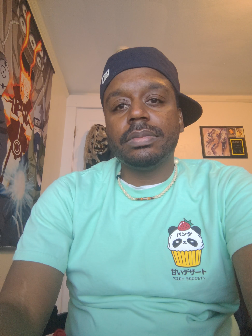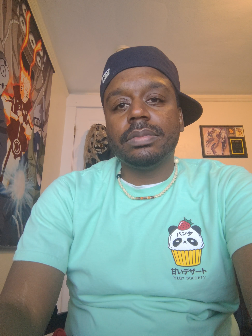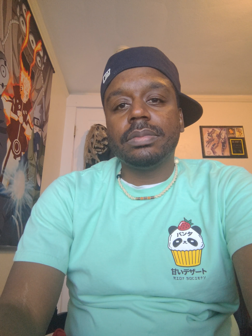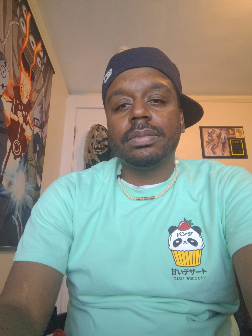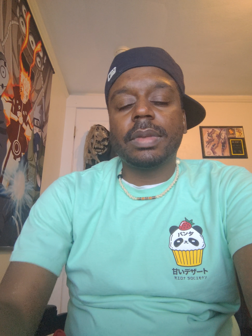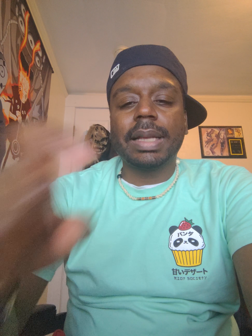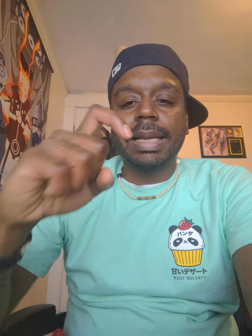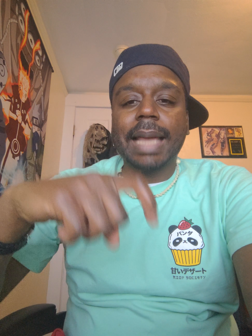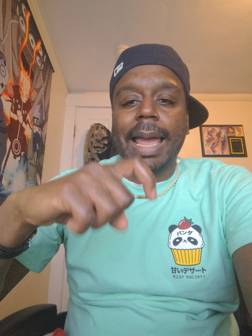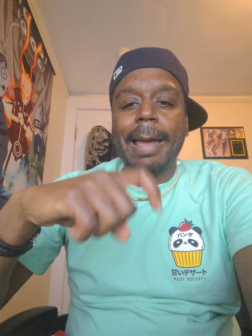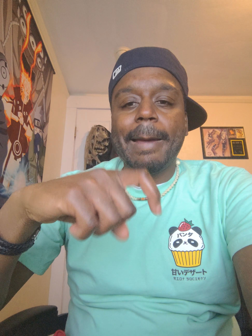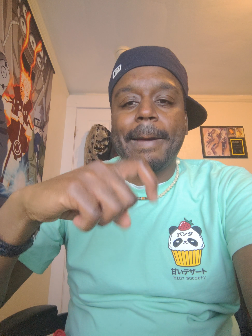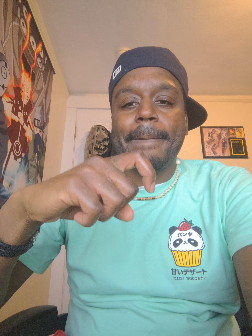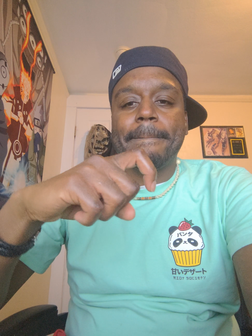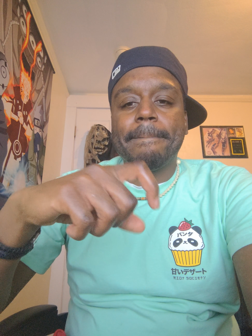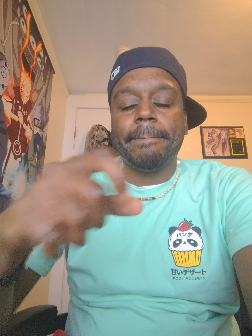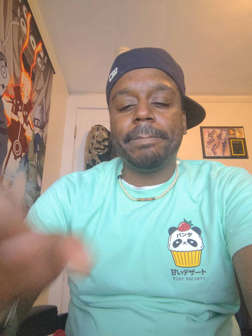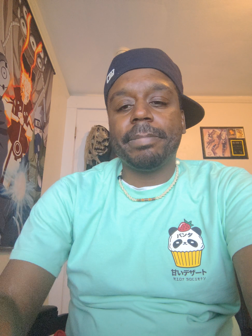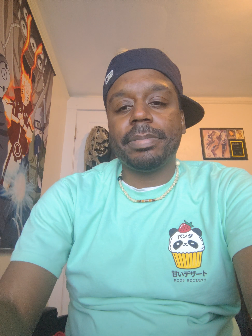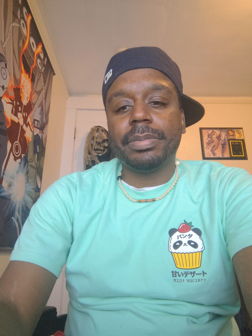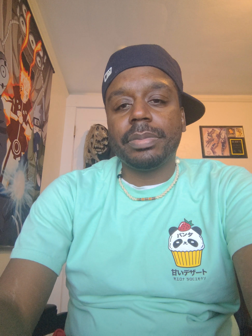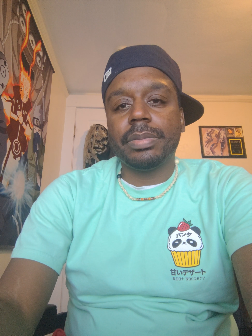time